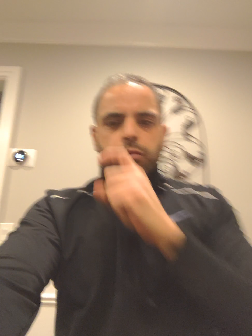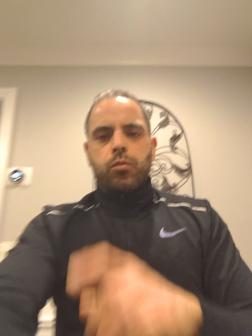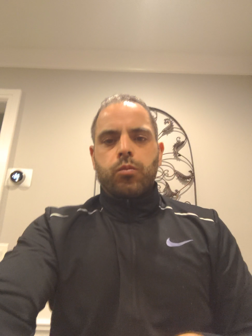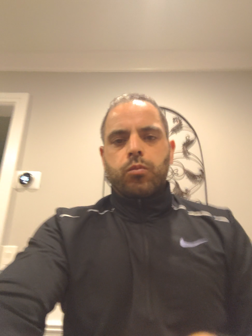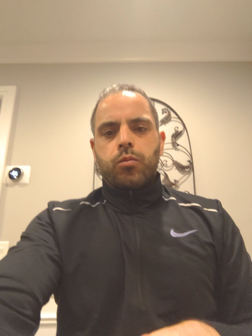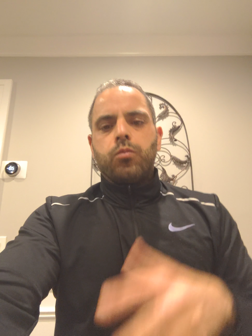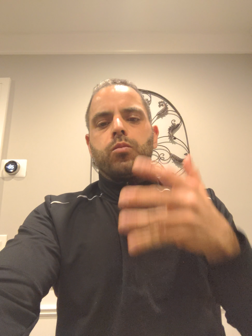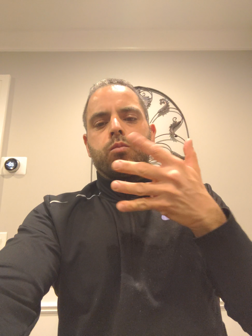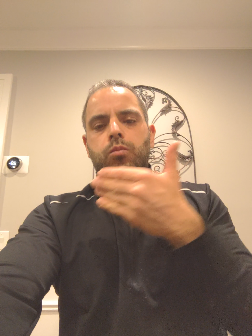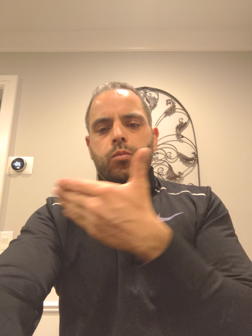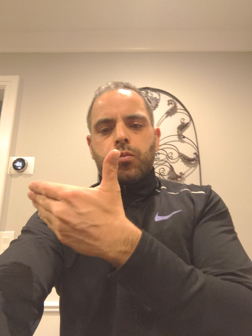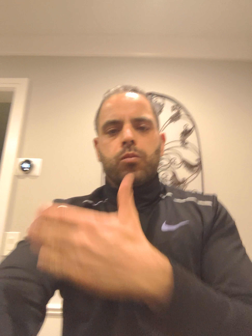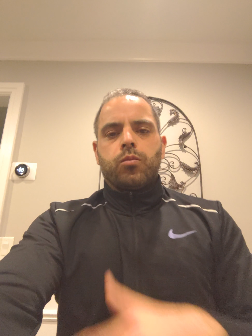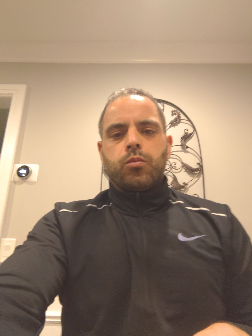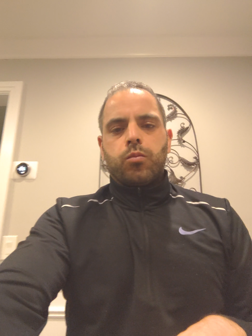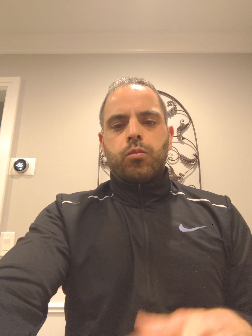fish